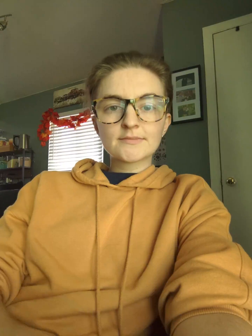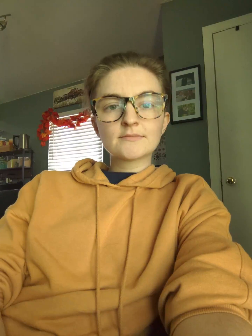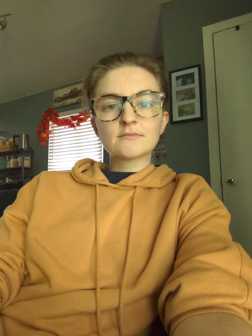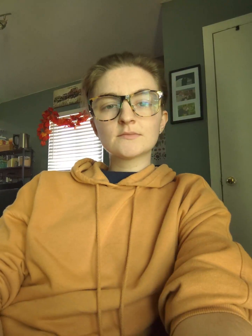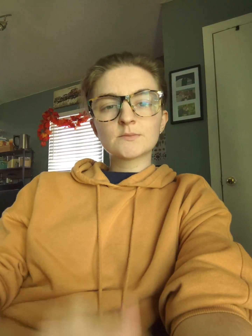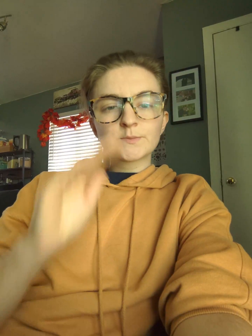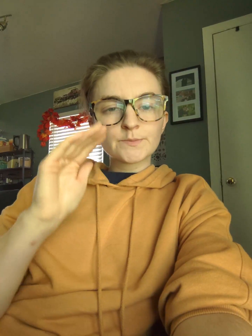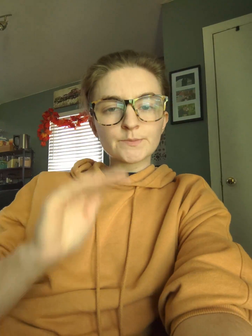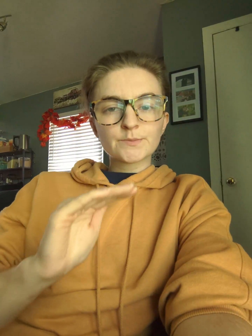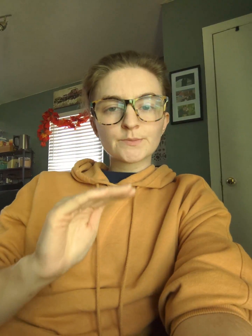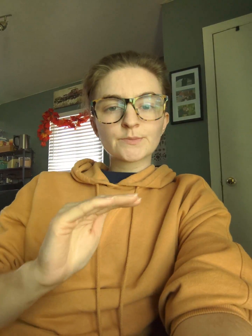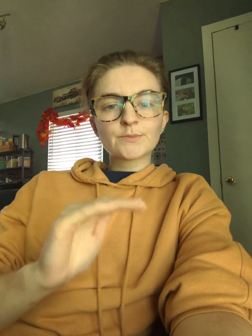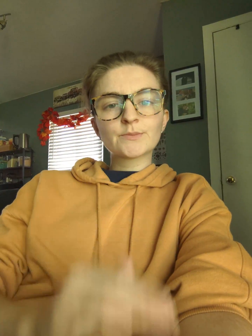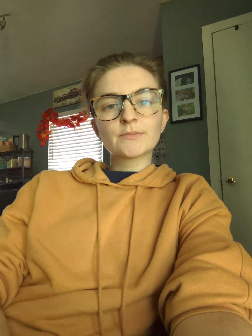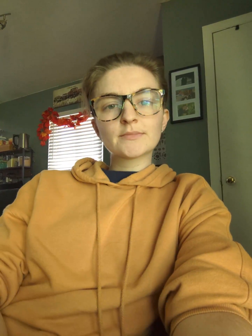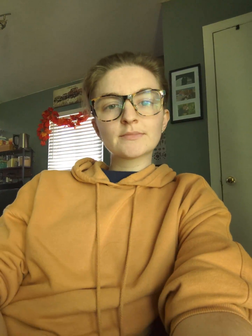little